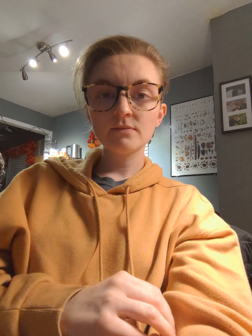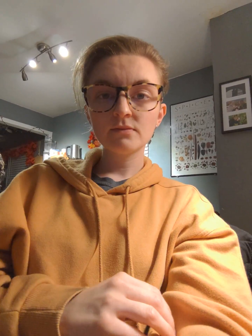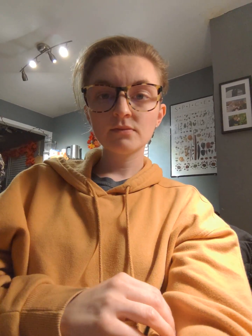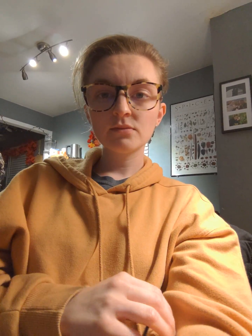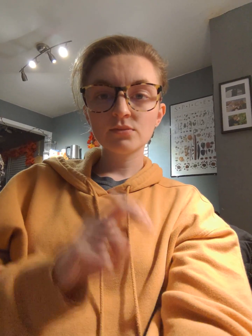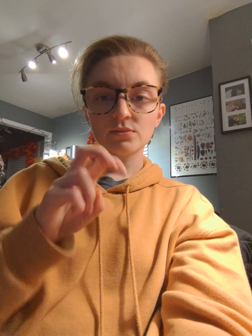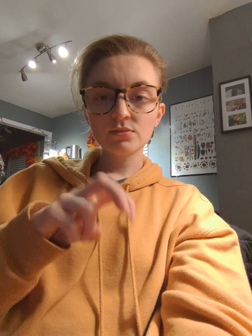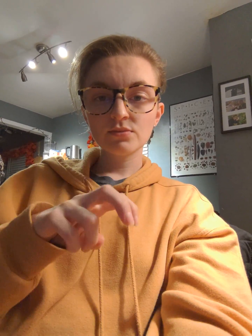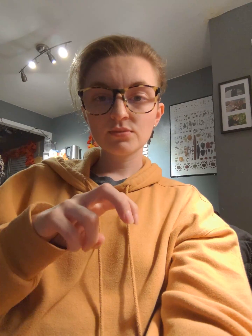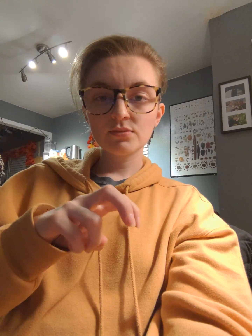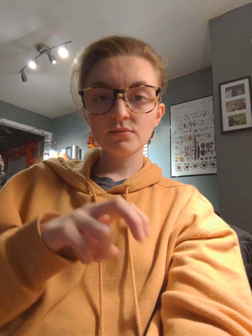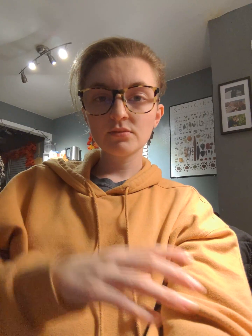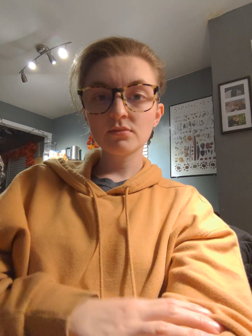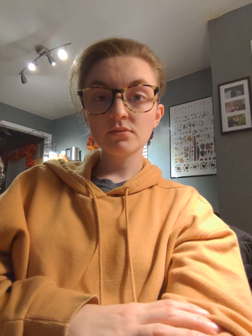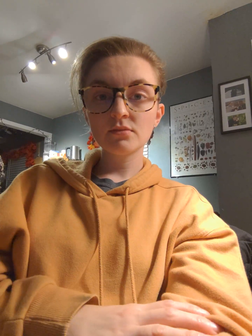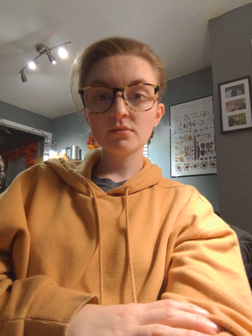potato